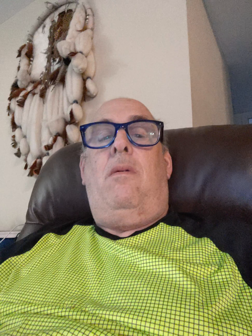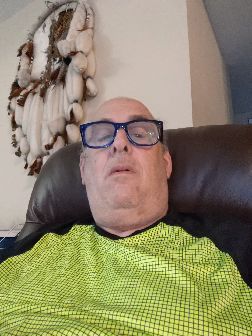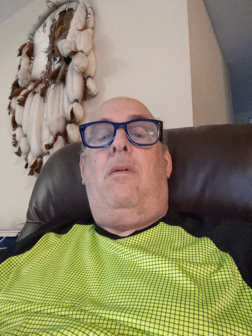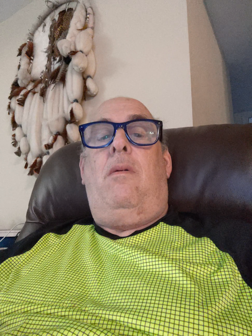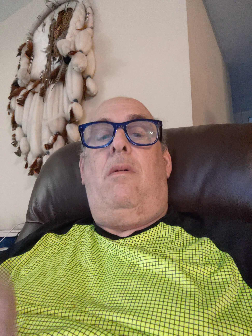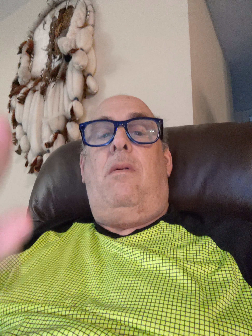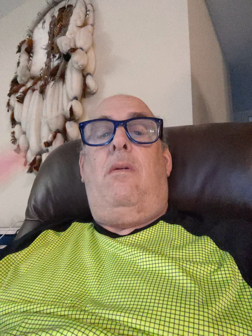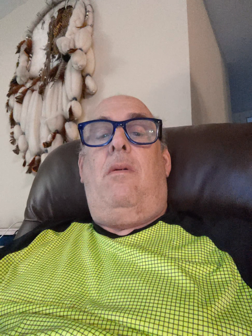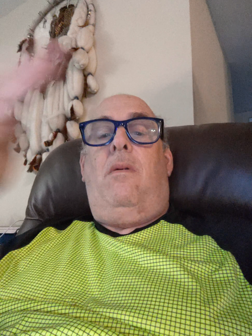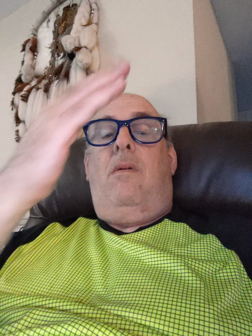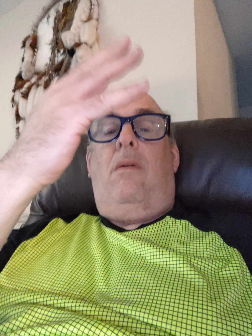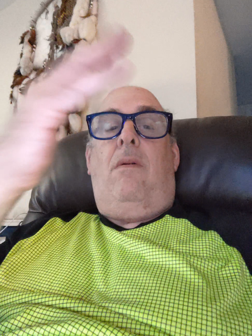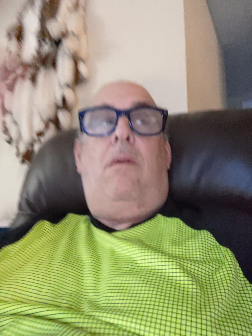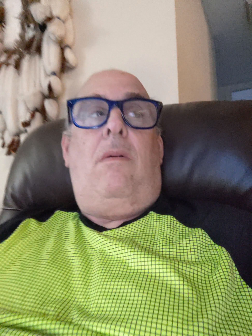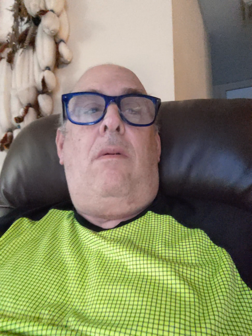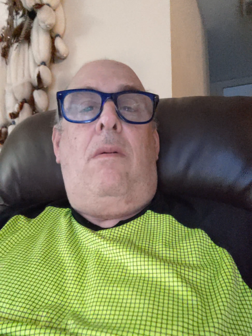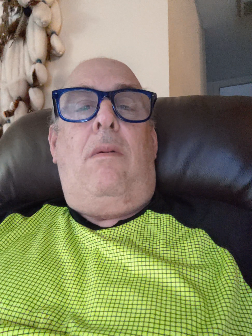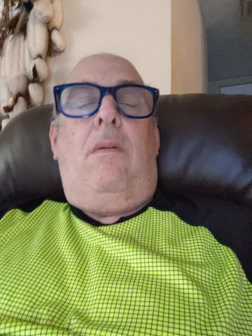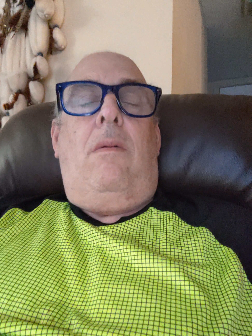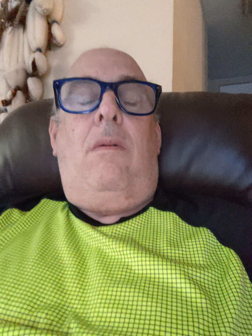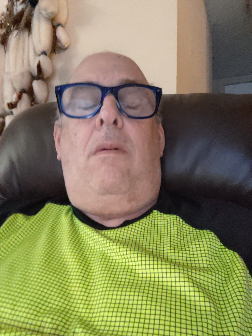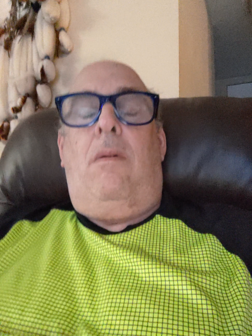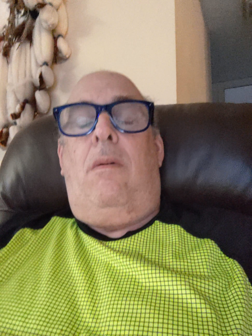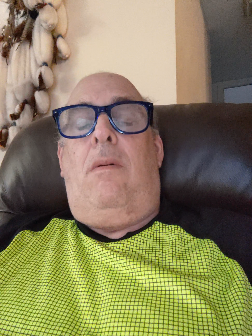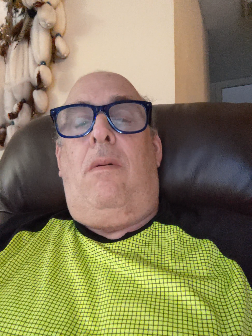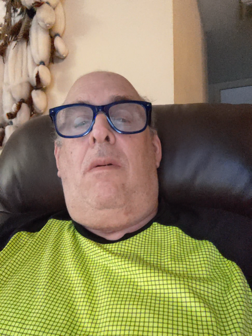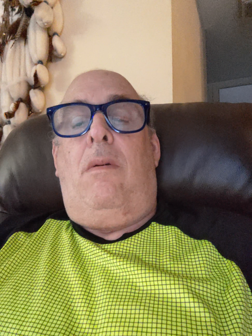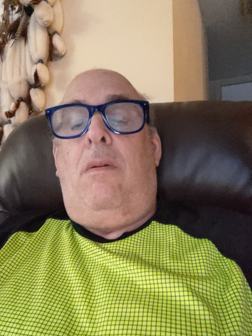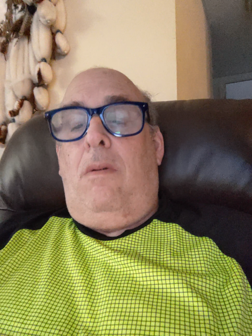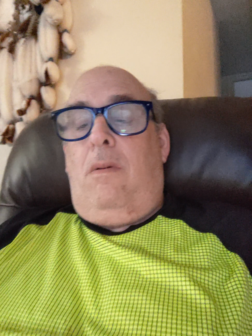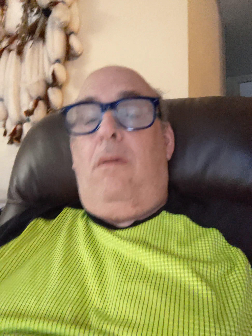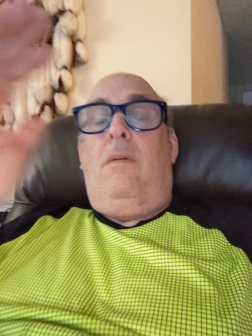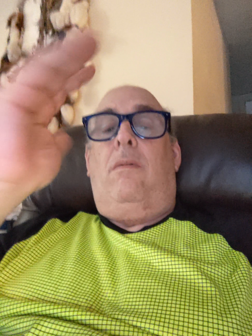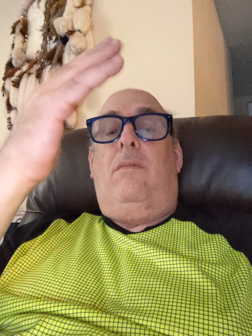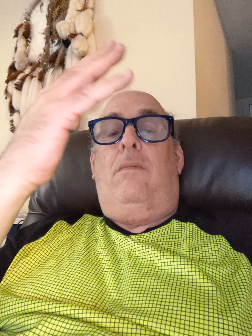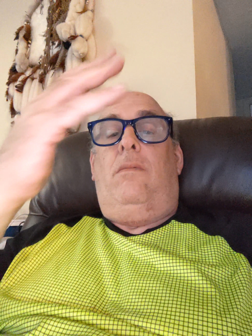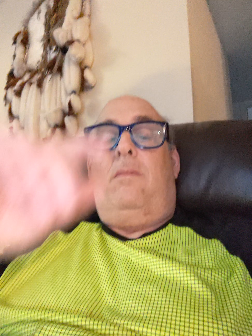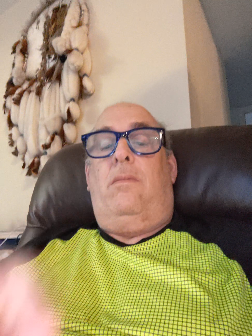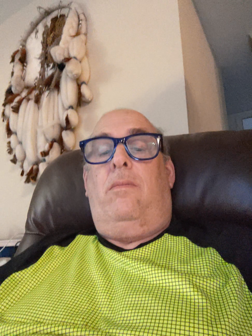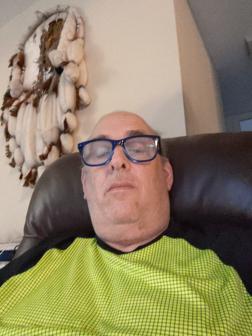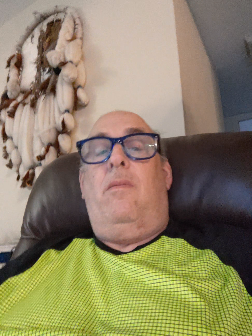tree